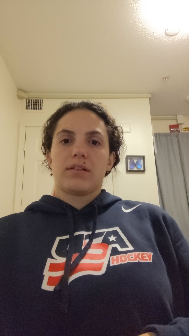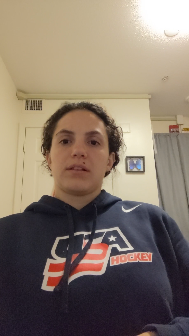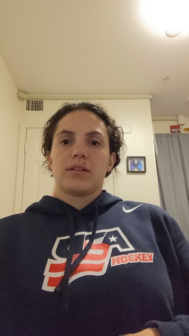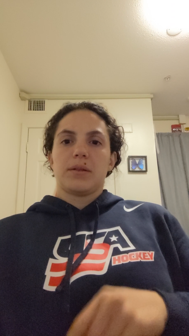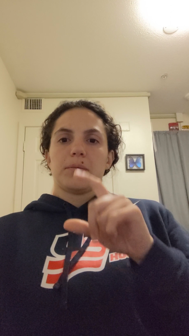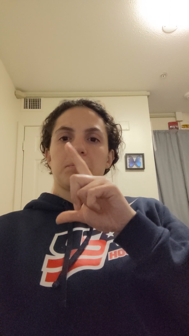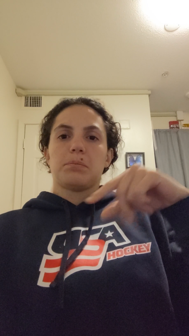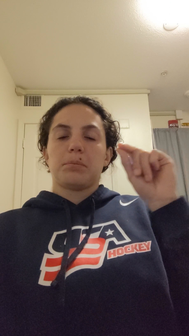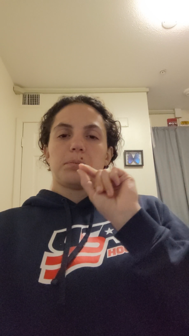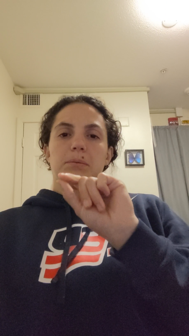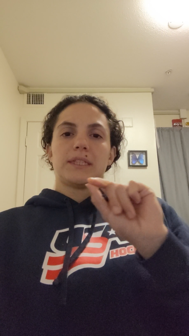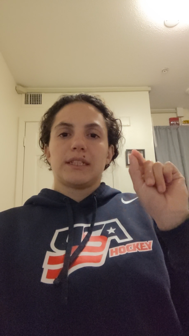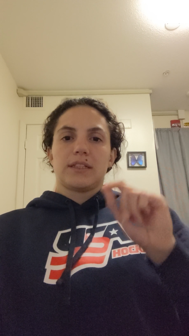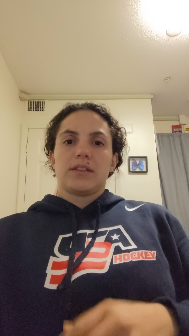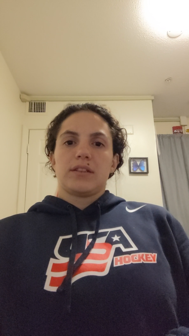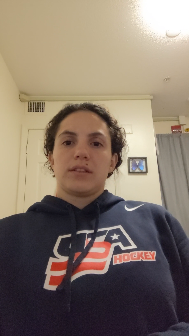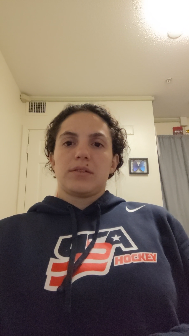peas